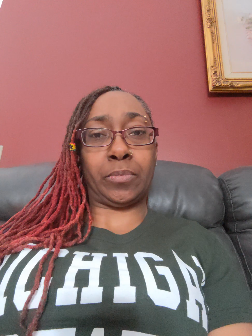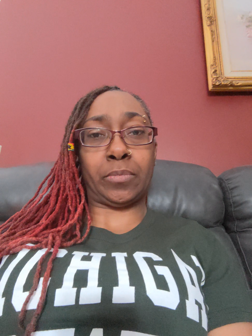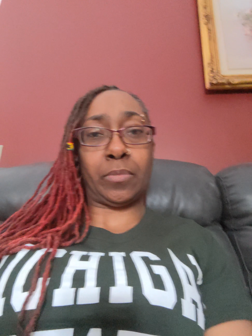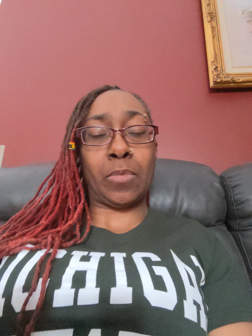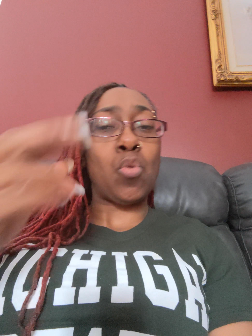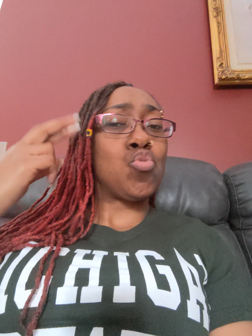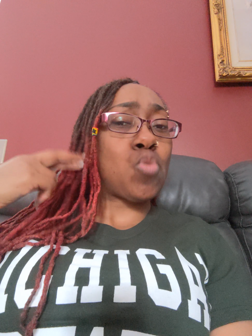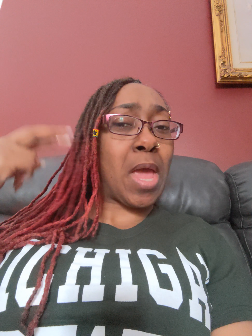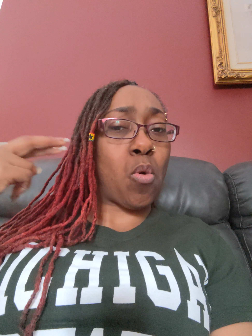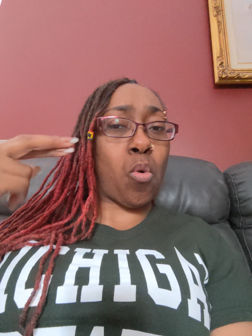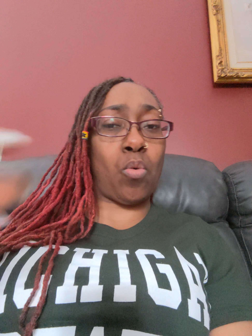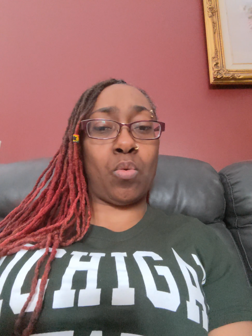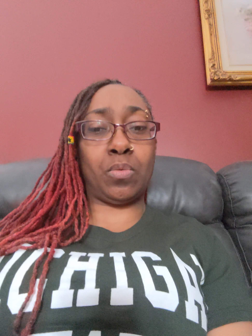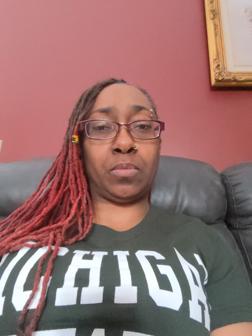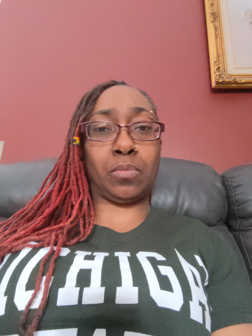radio